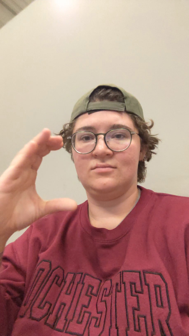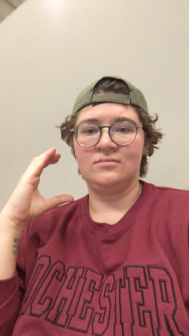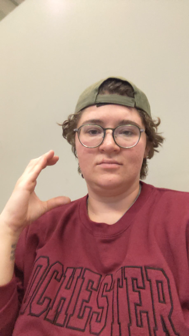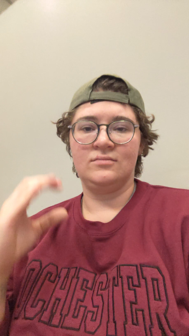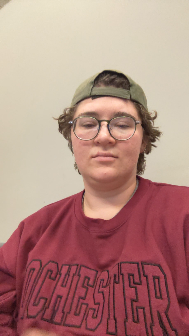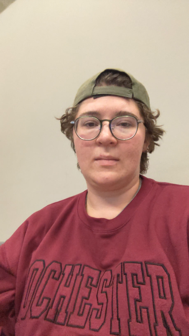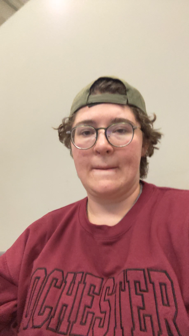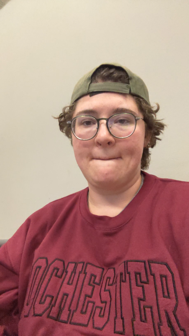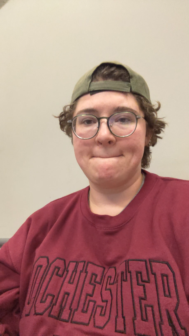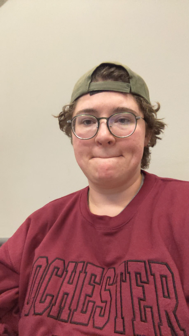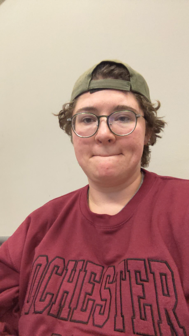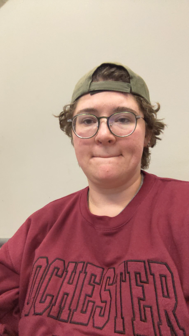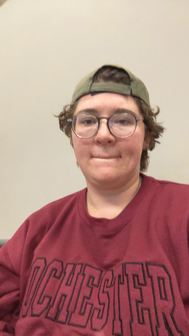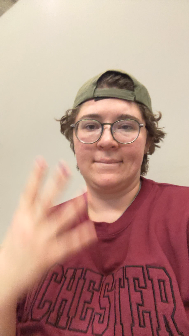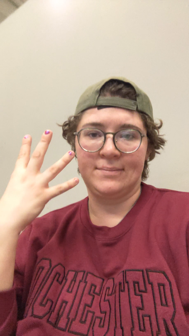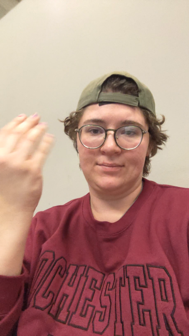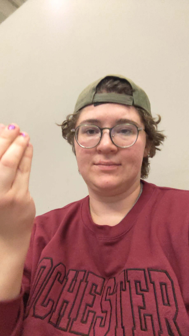going to